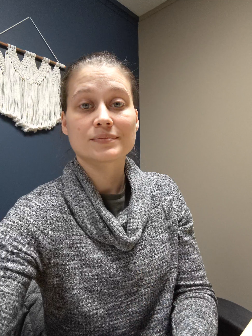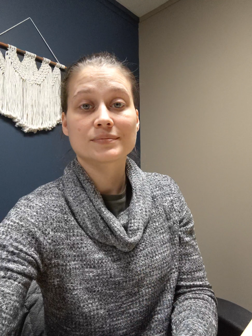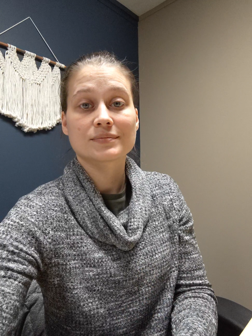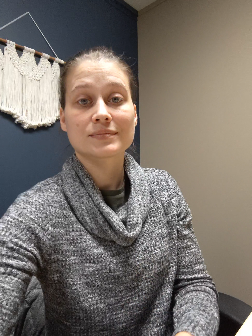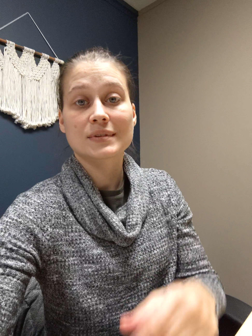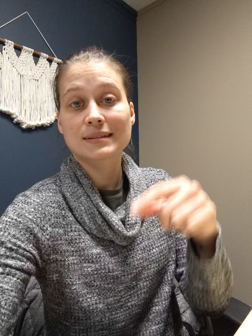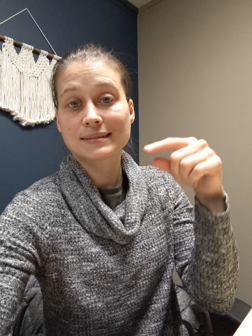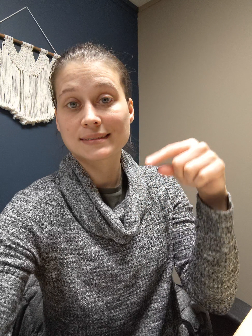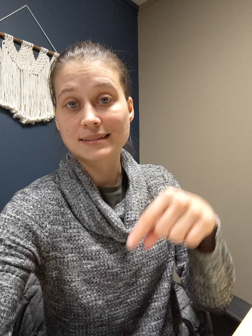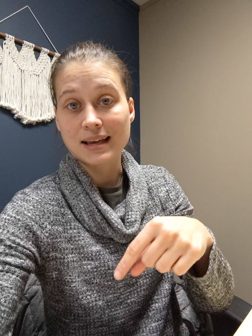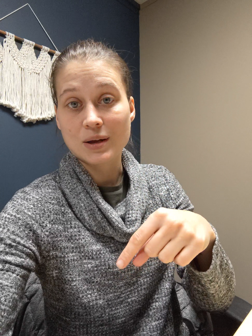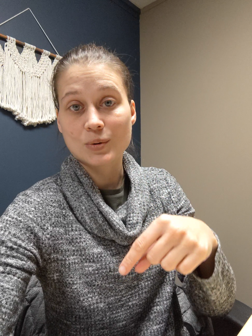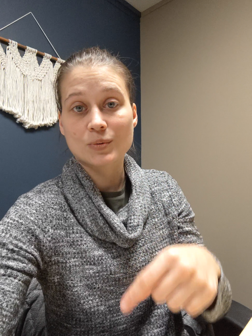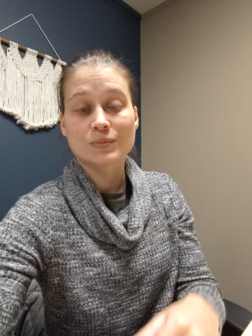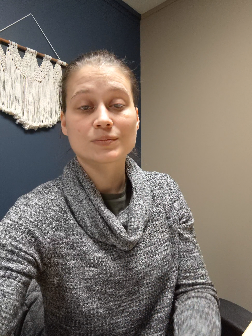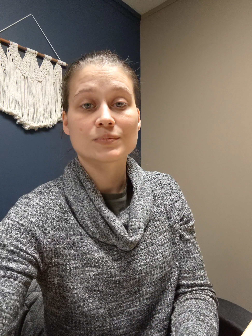down